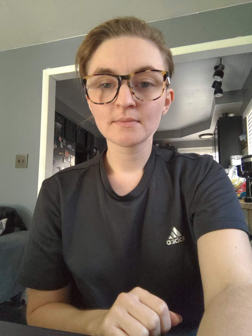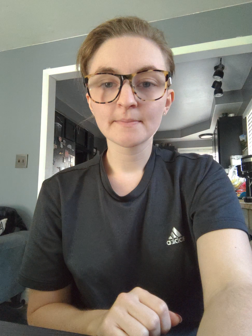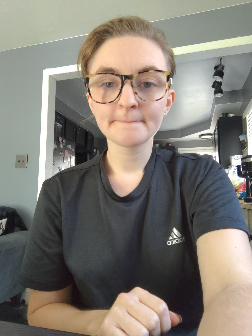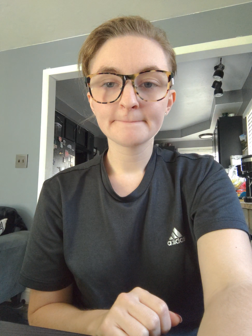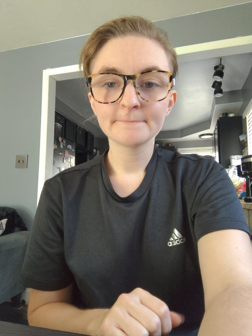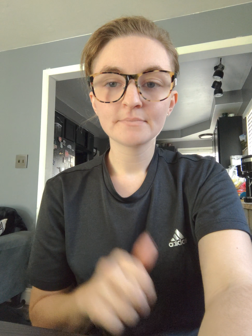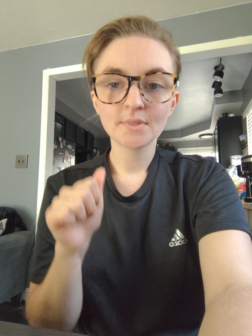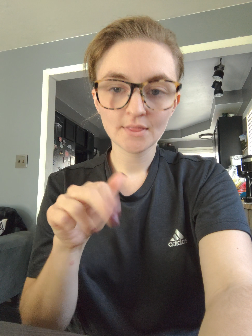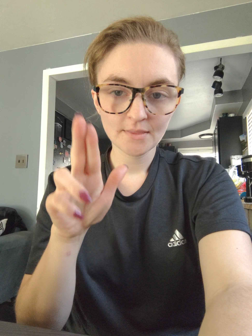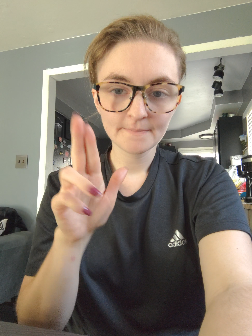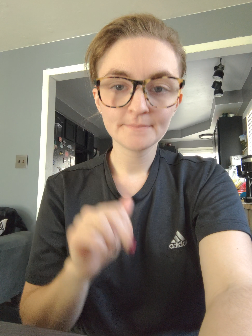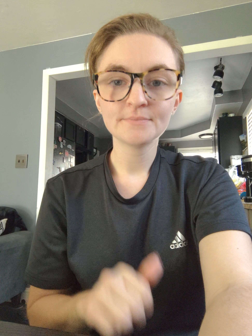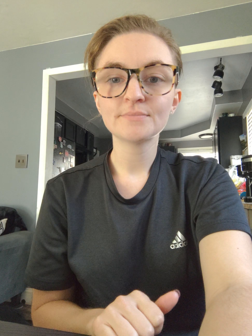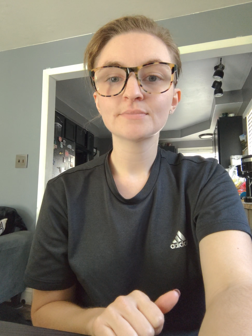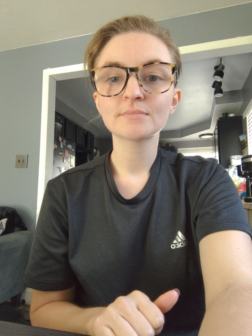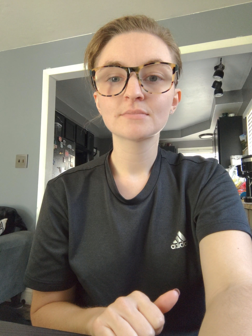lick